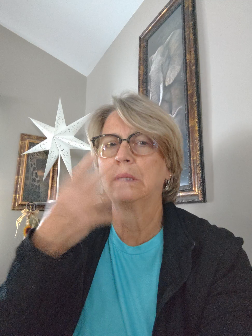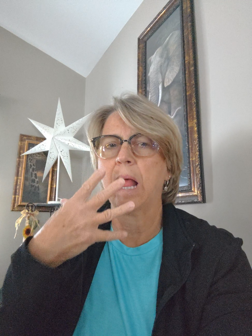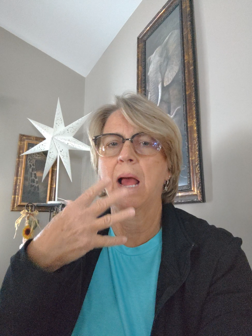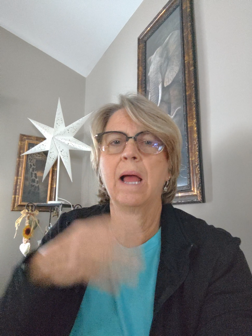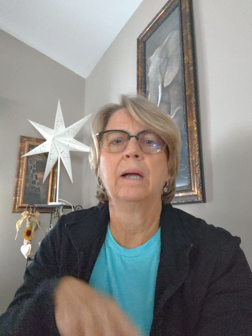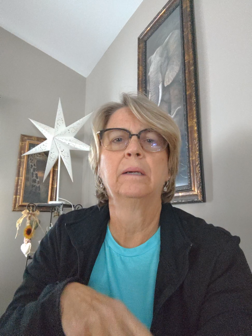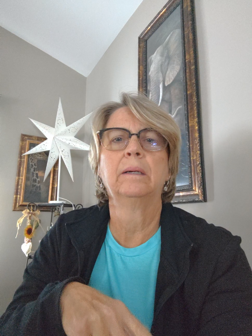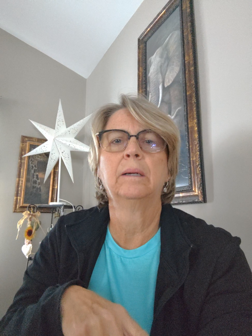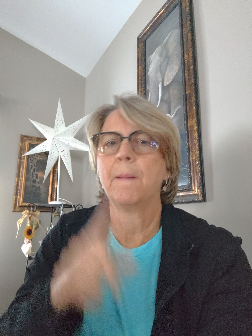snack